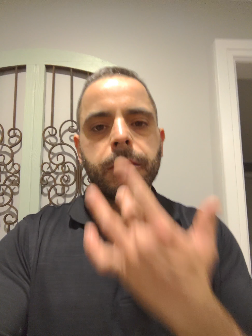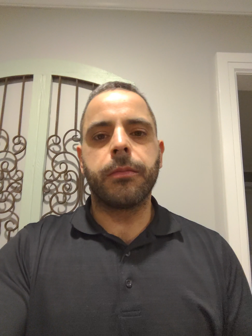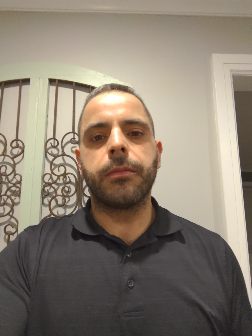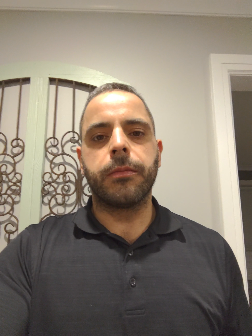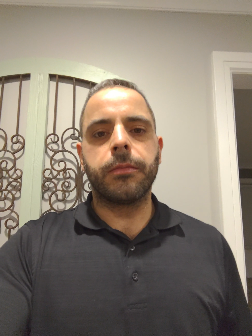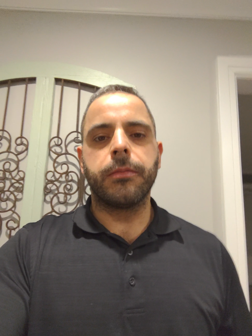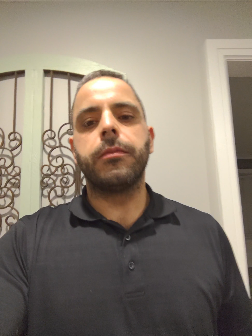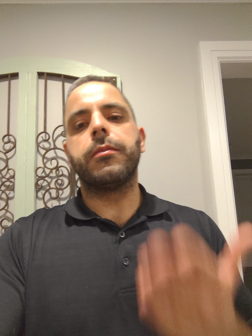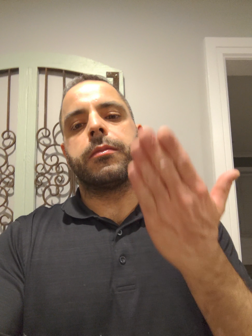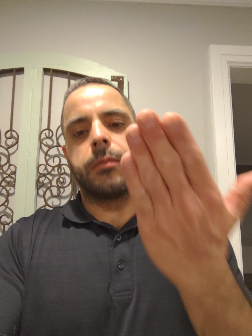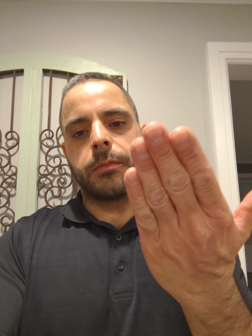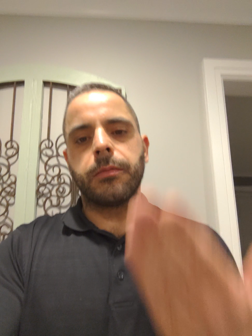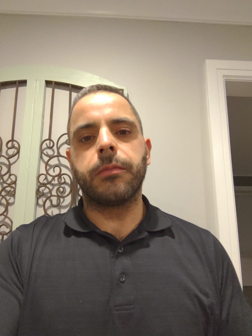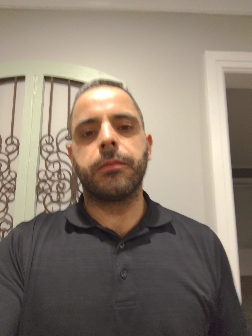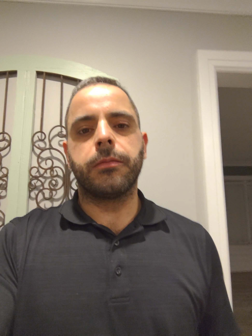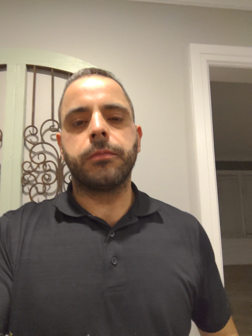there